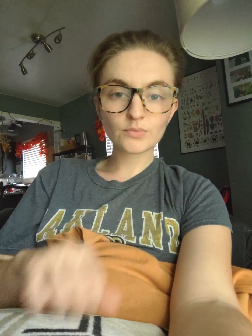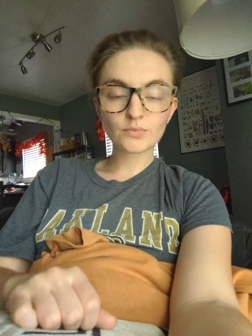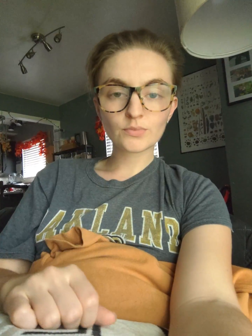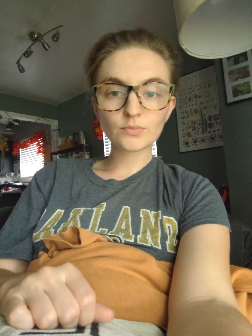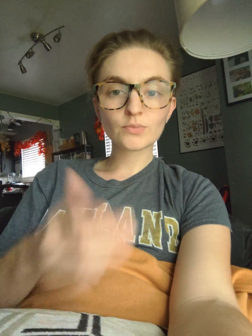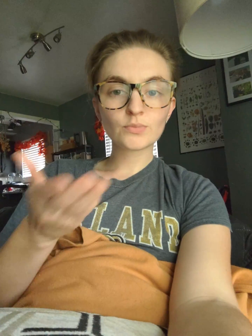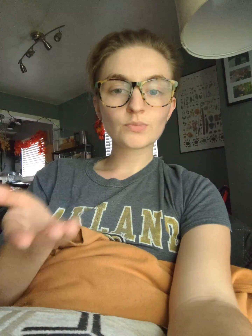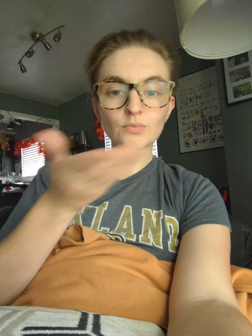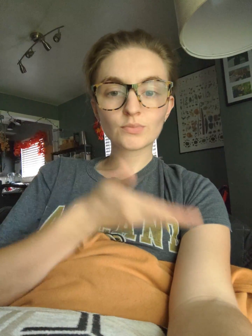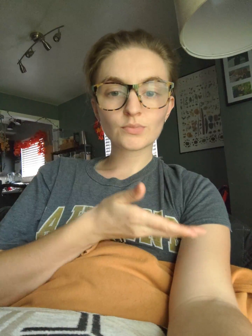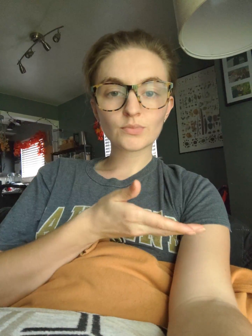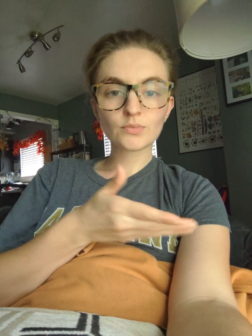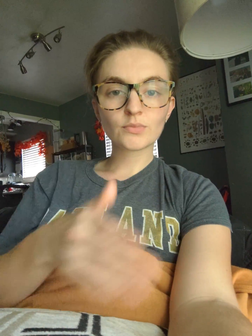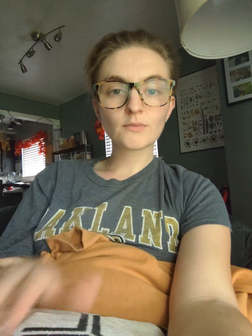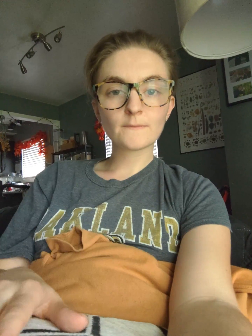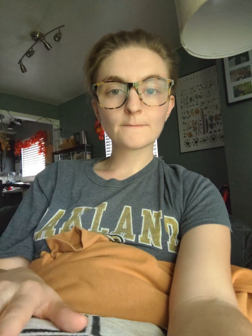bring